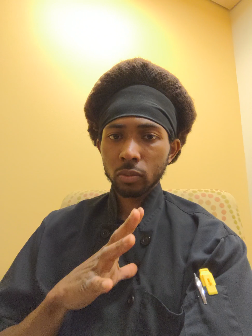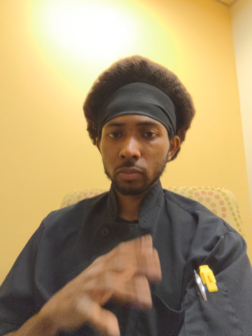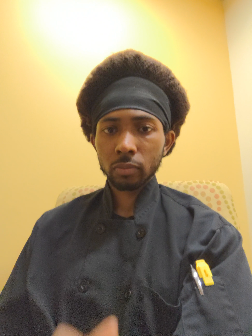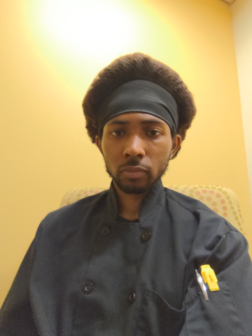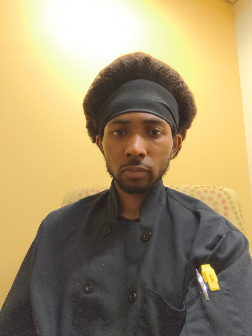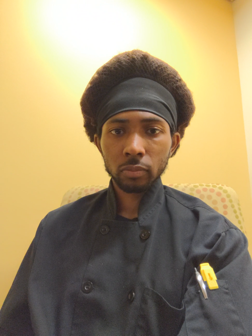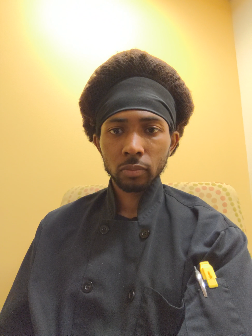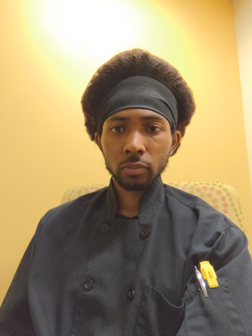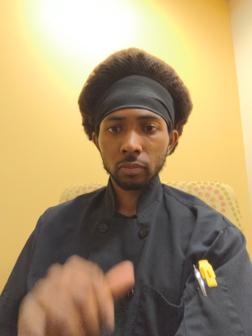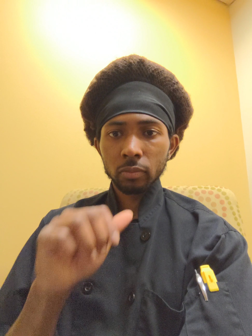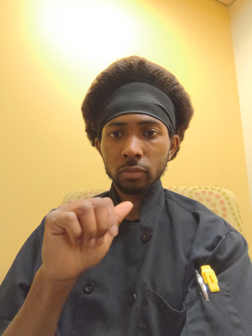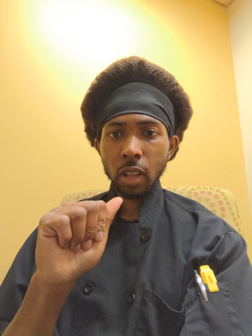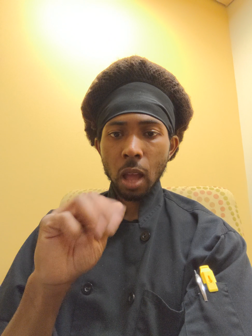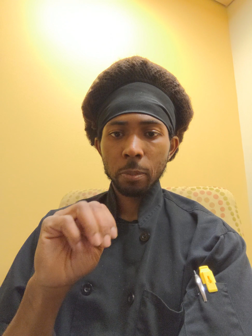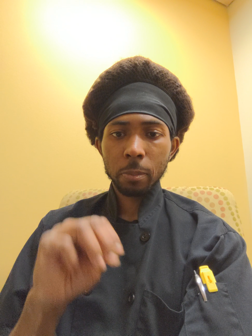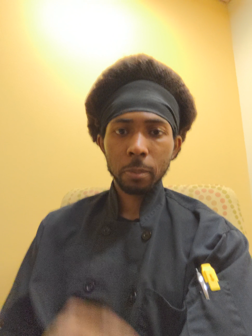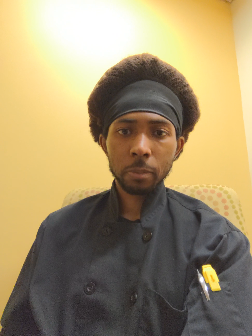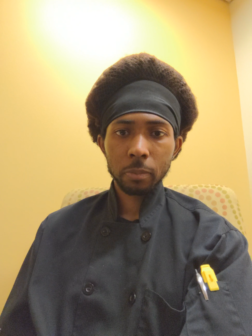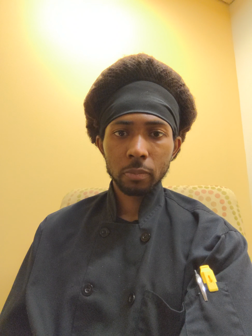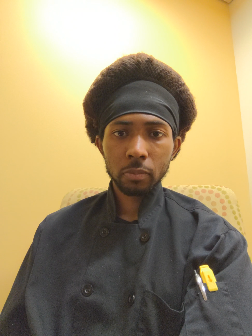am